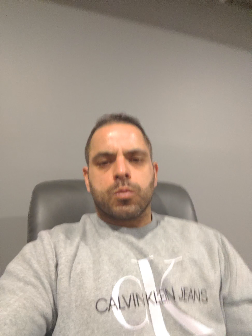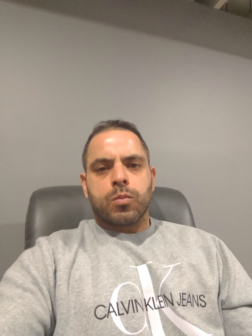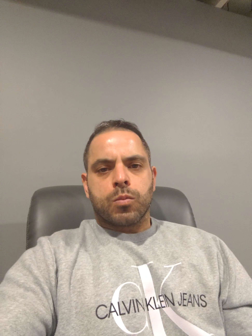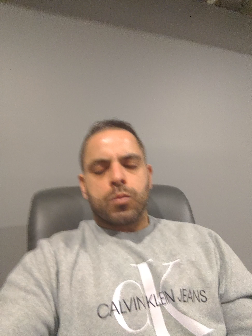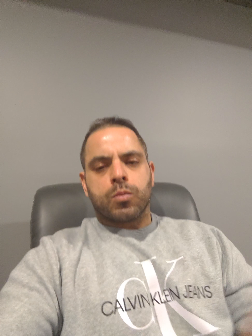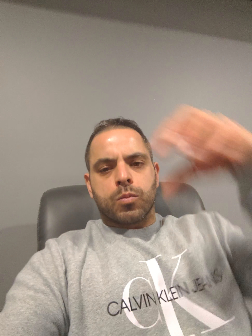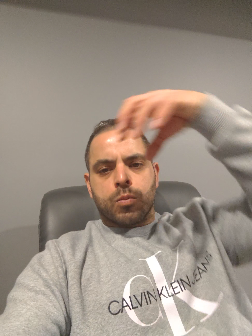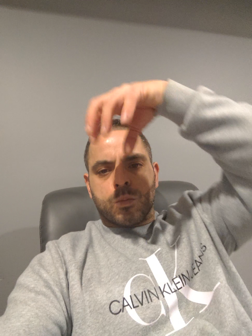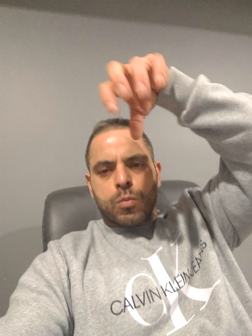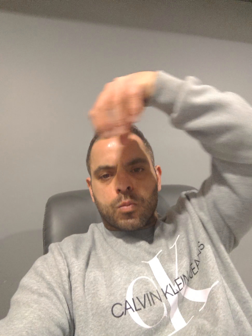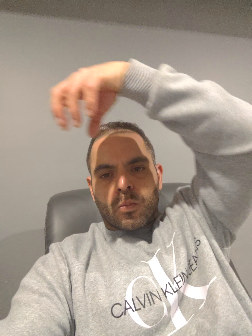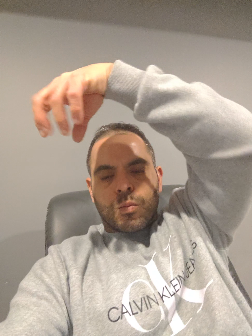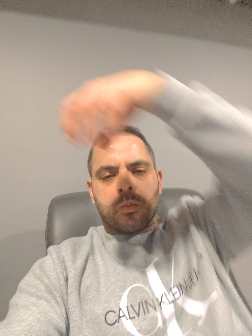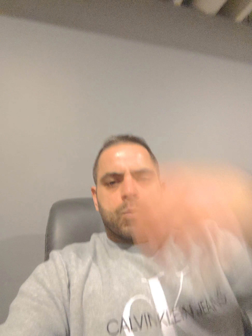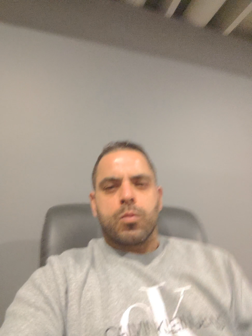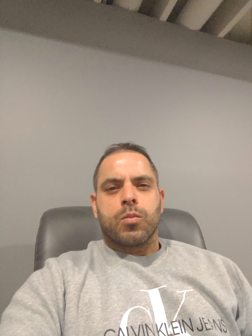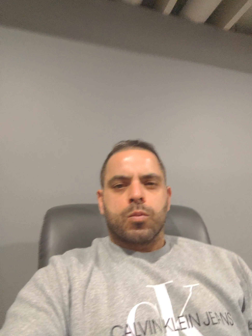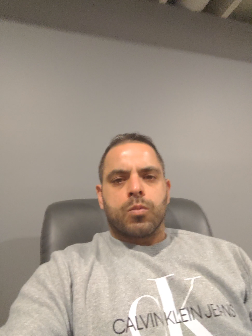cloud